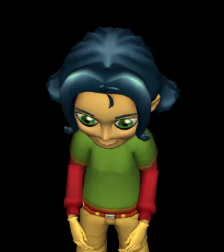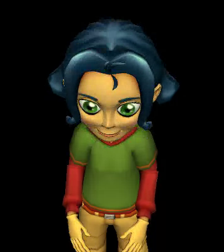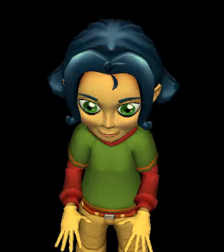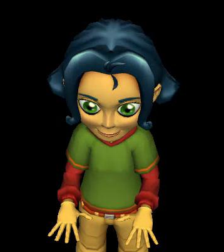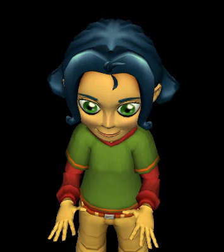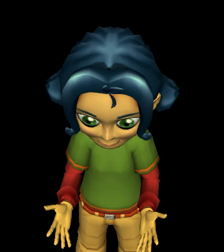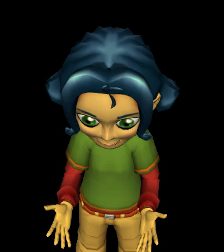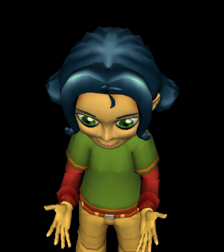كيف